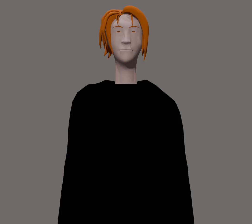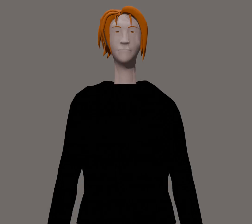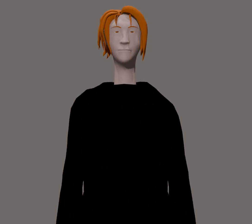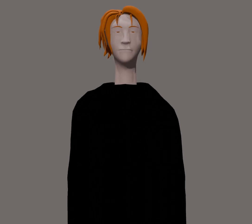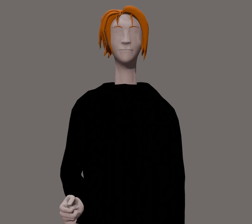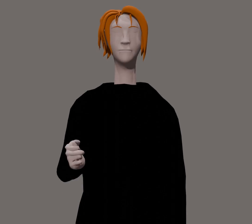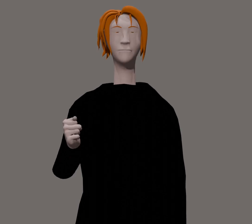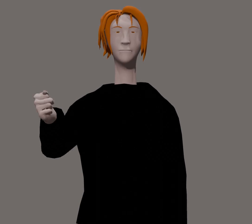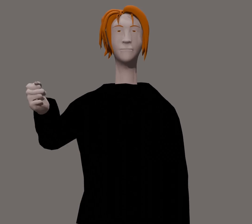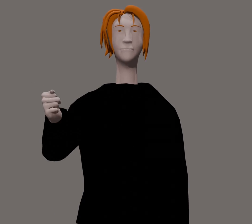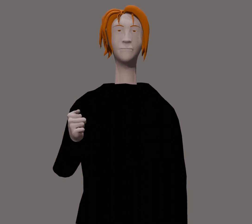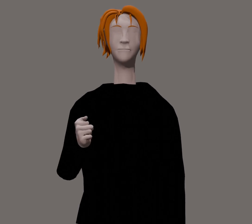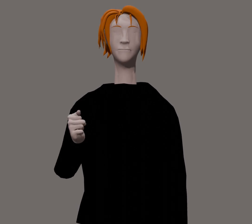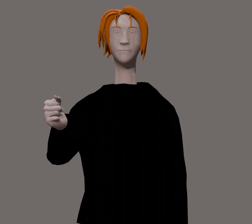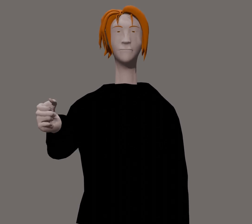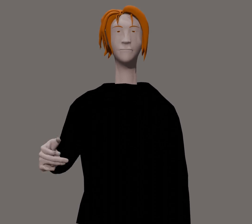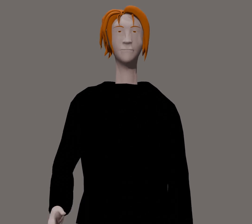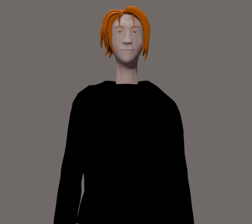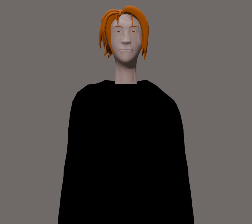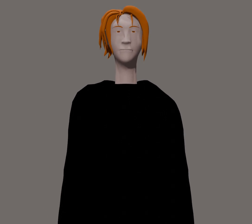By Oneself